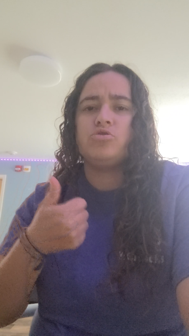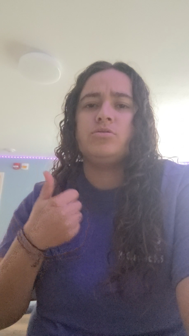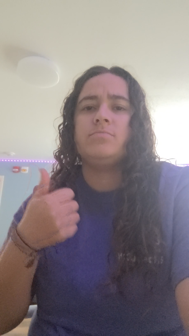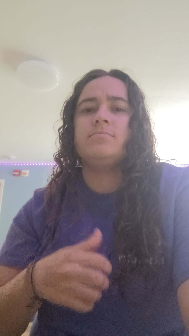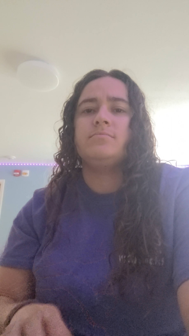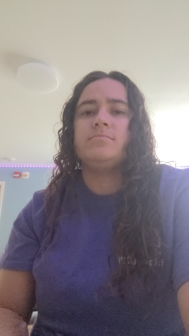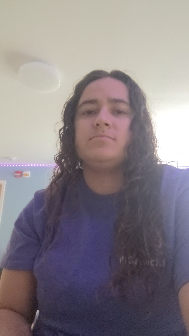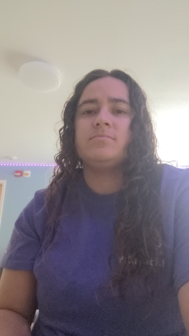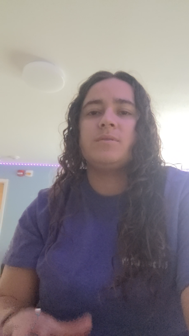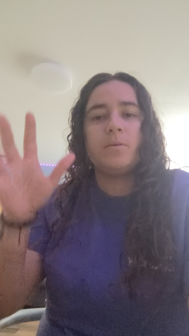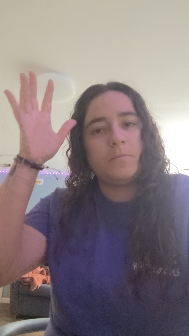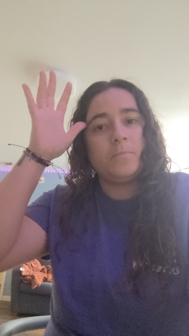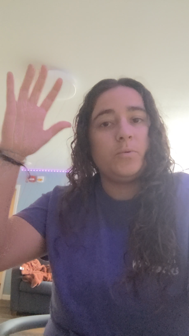moose